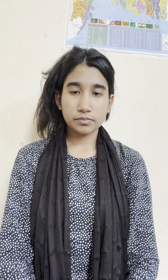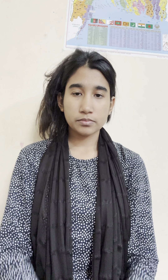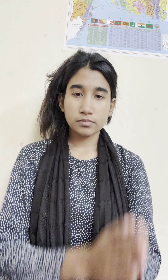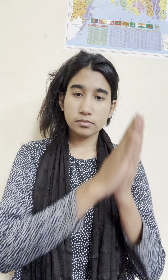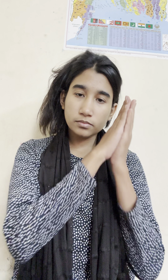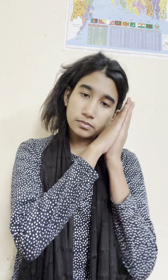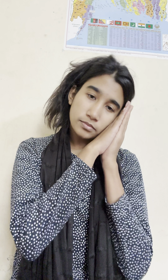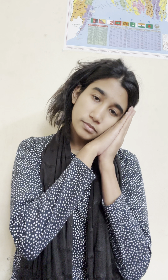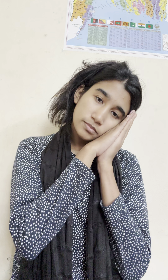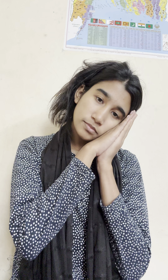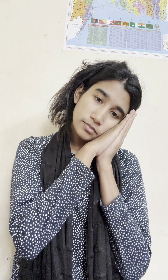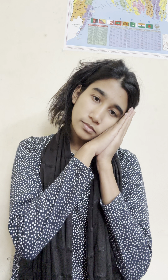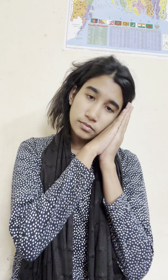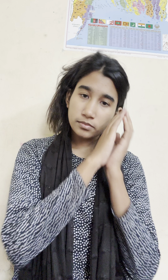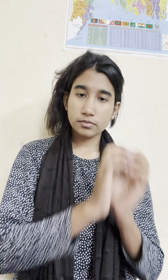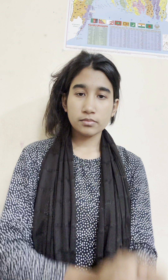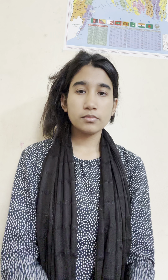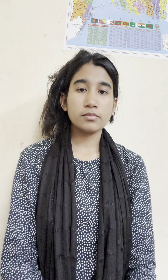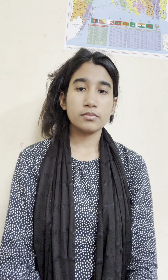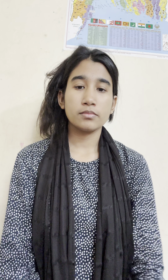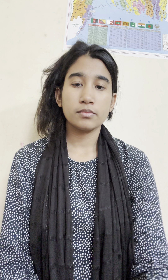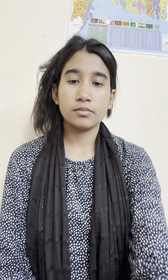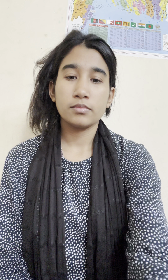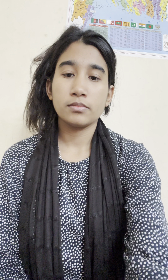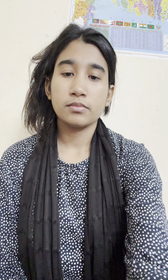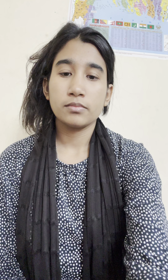ঘুমানো